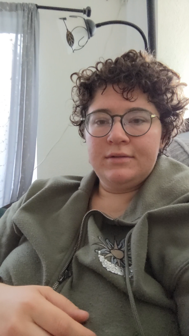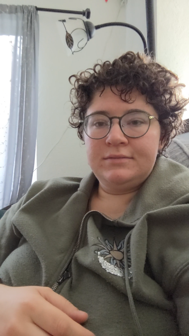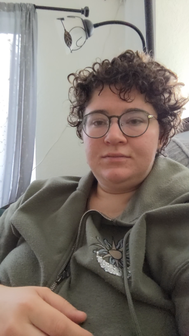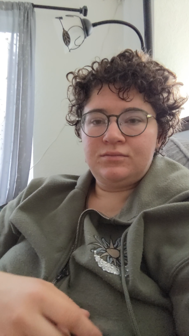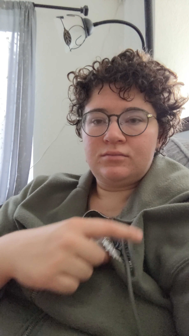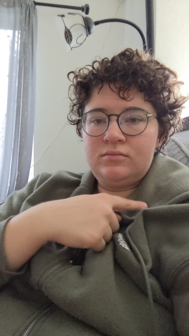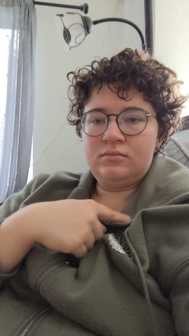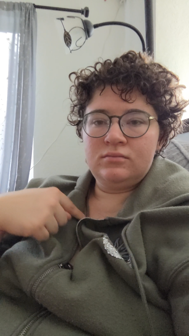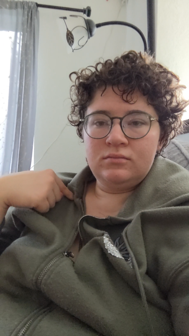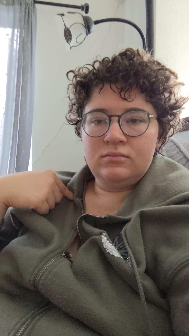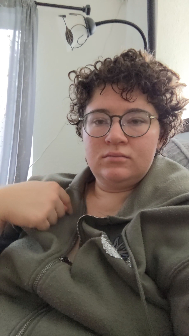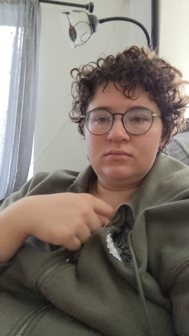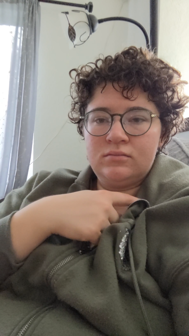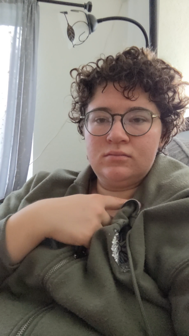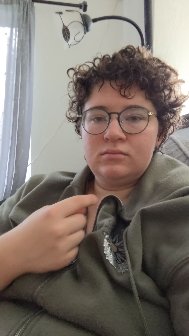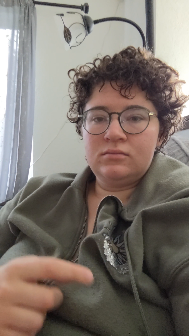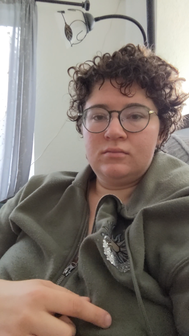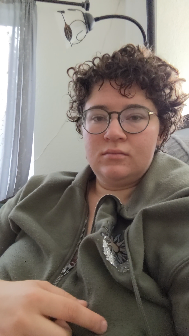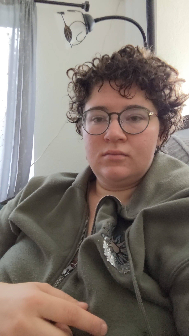bib